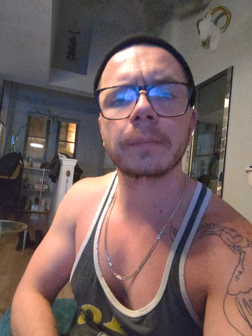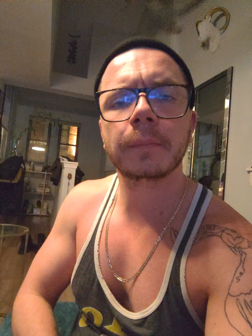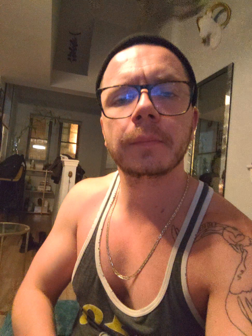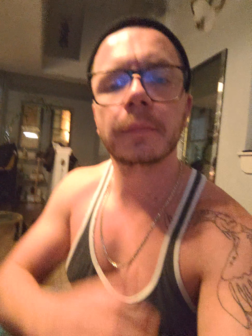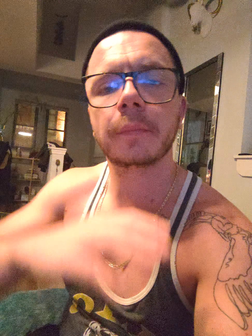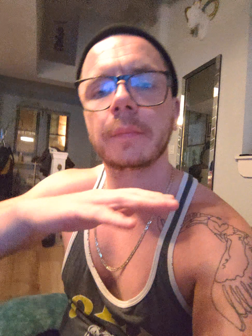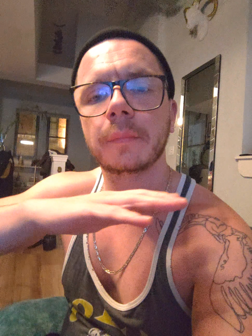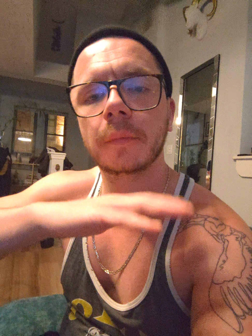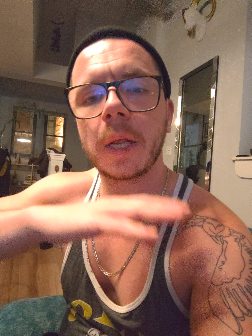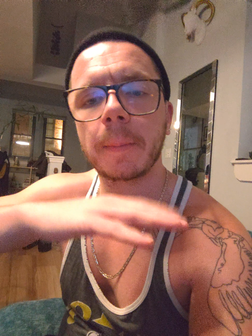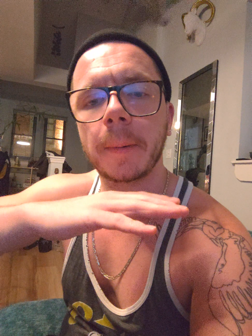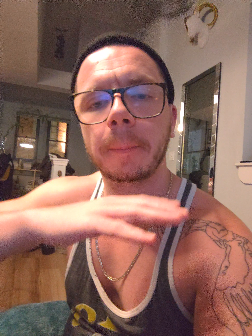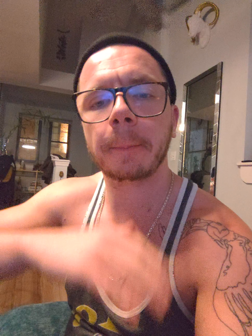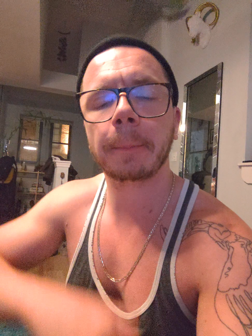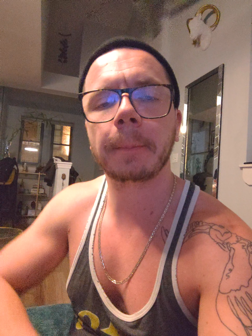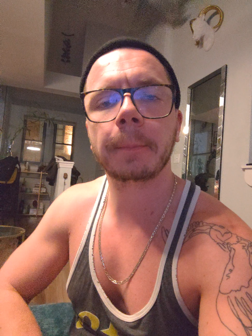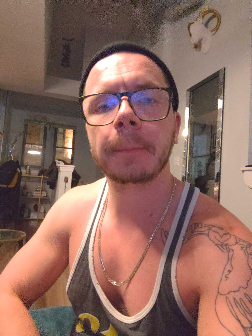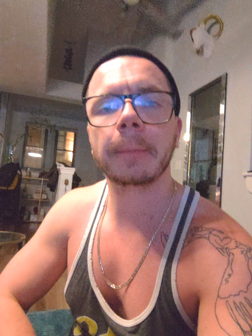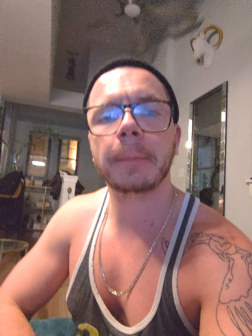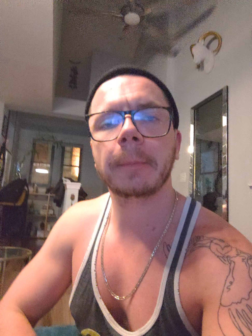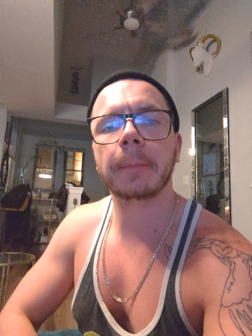table